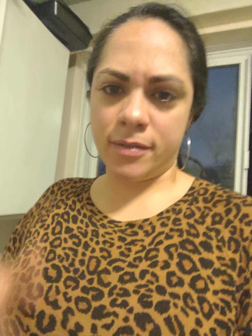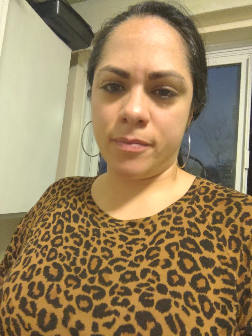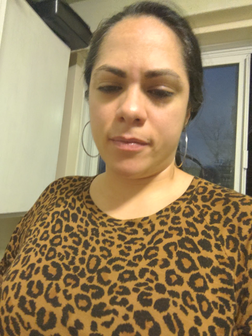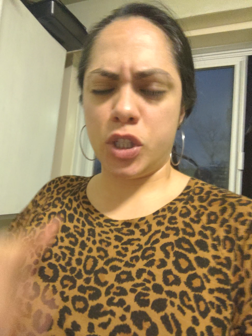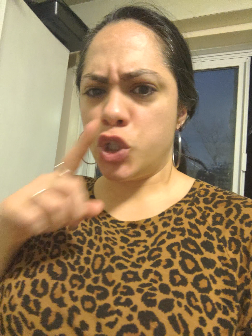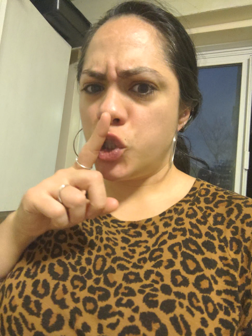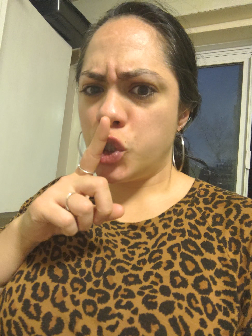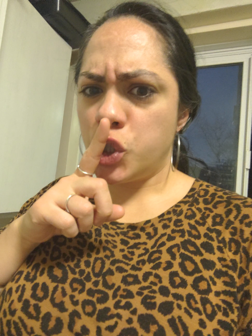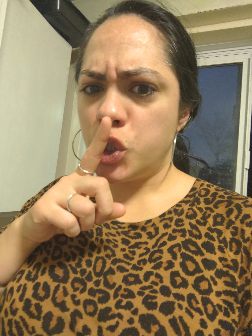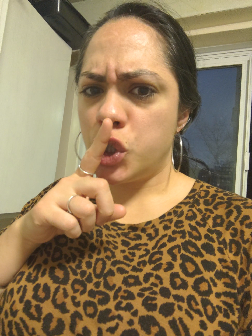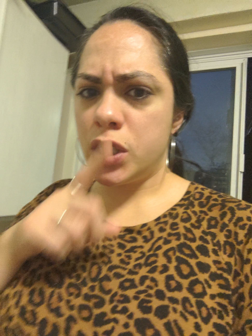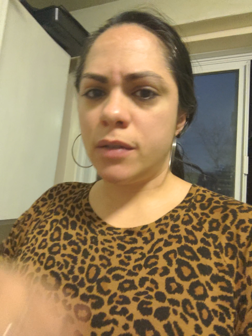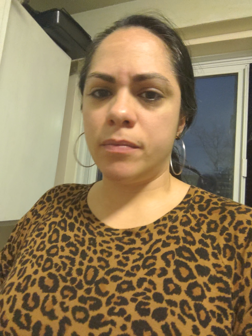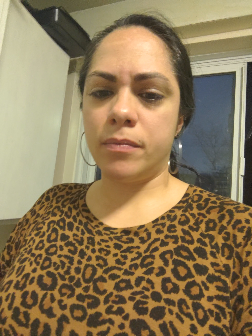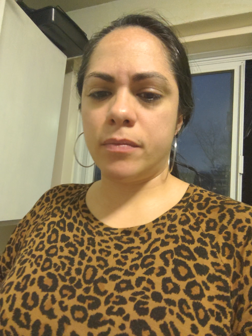shhh